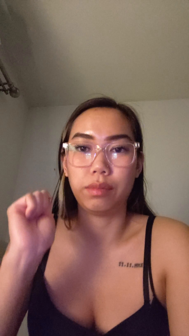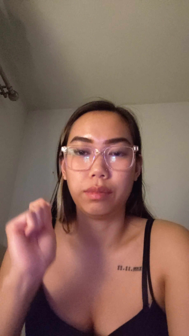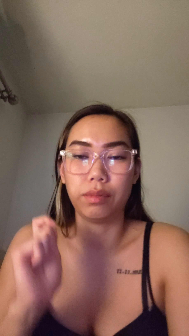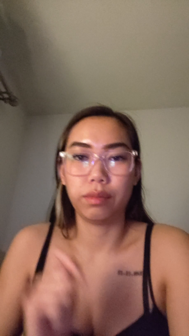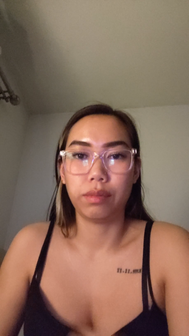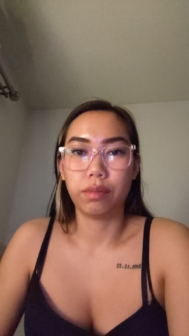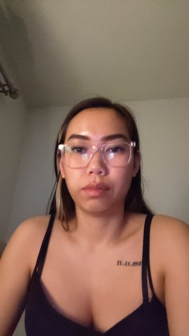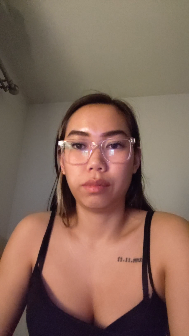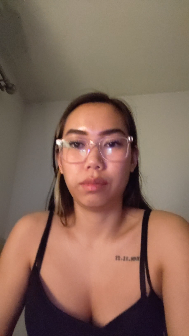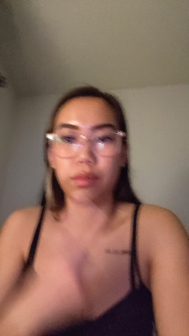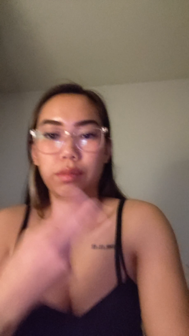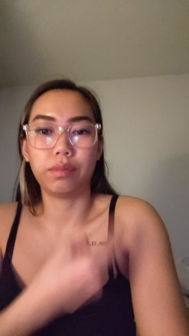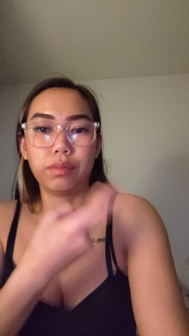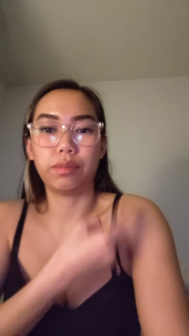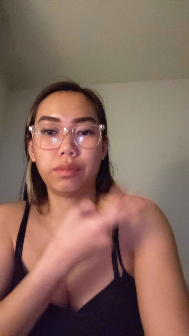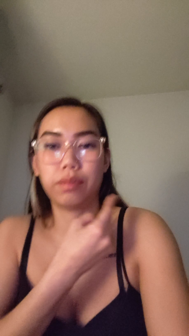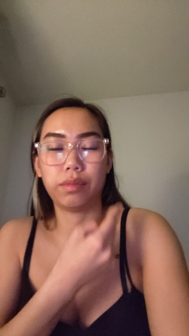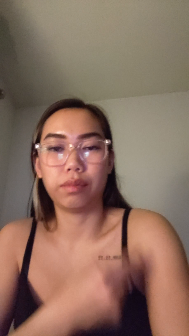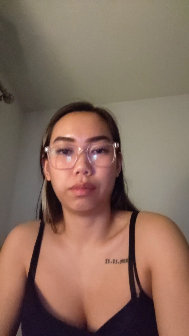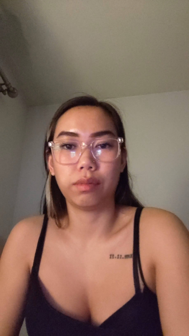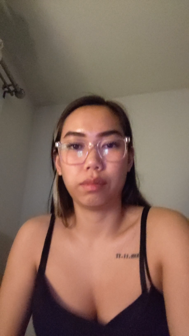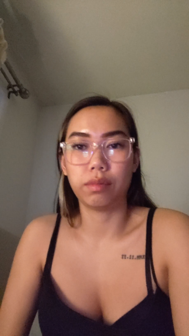sheep